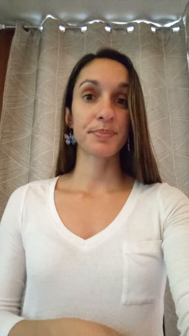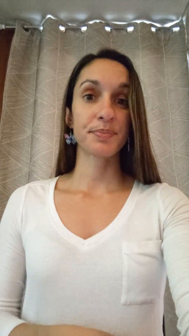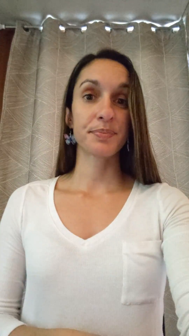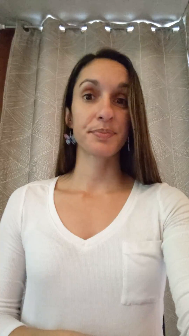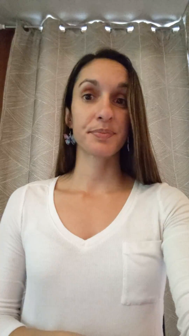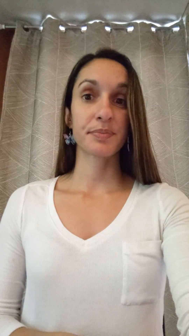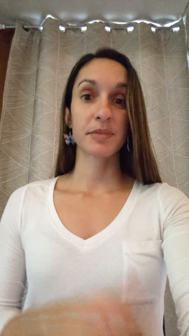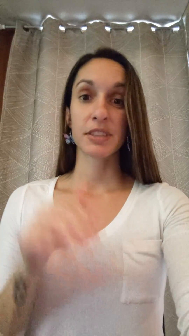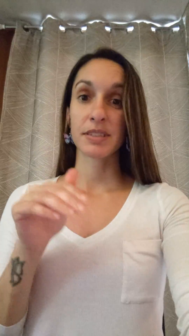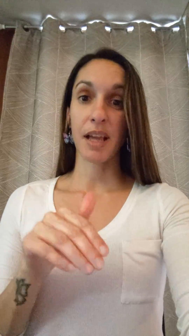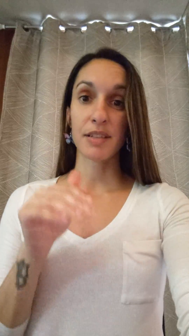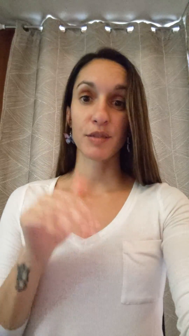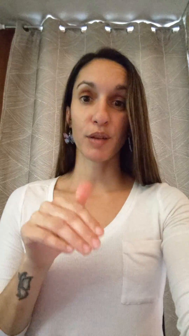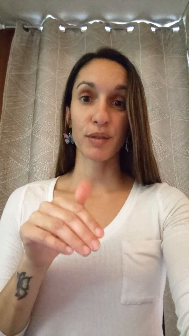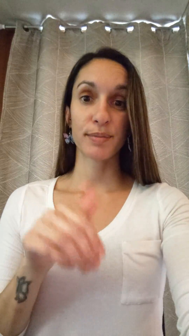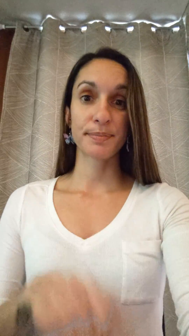doctor